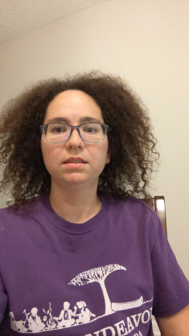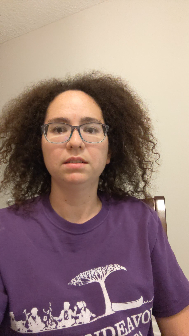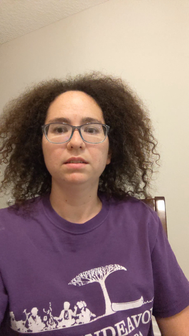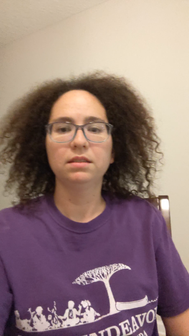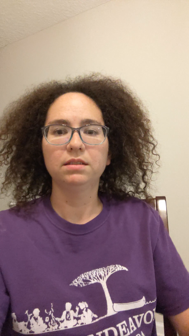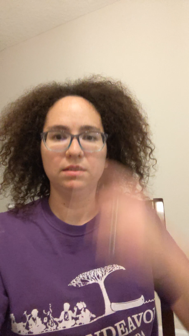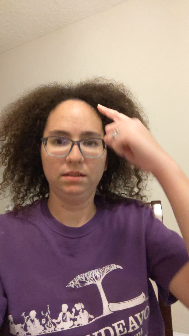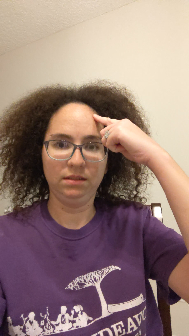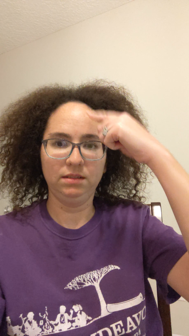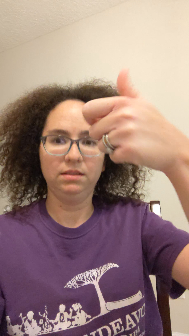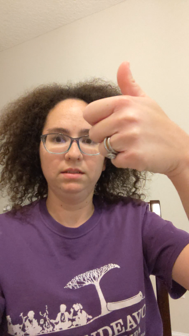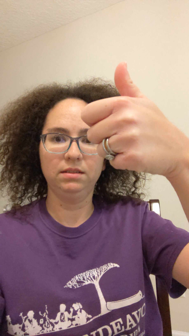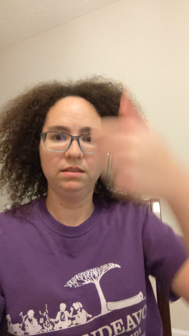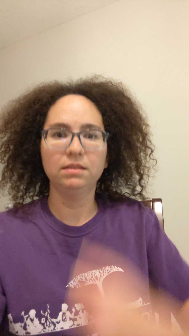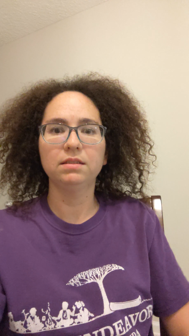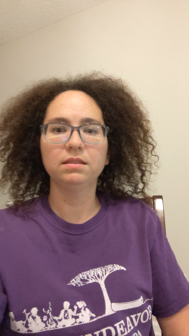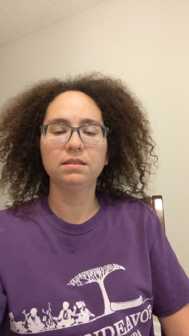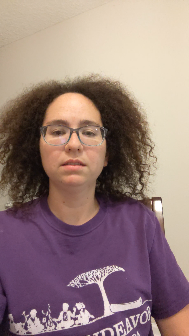dime